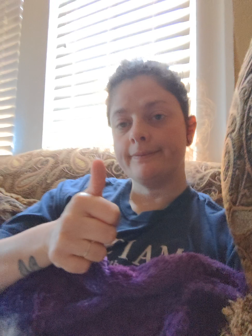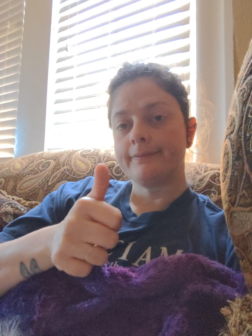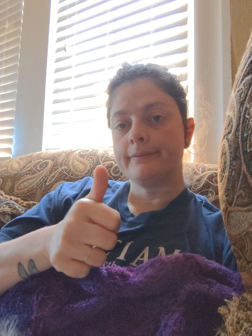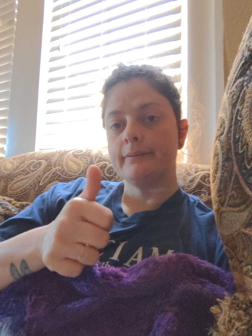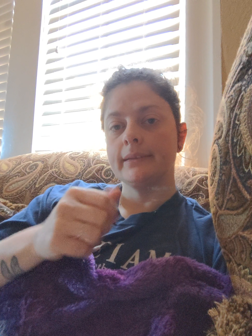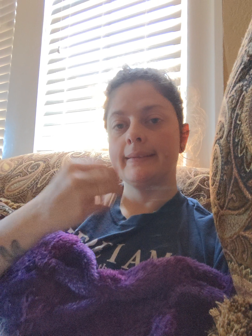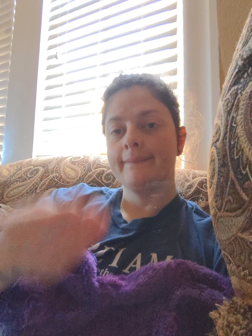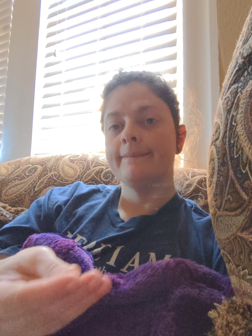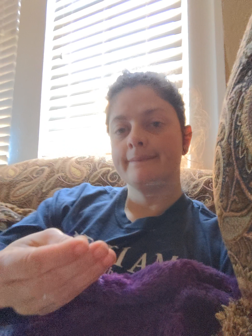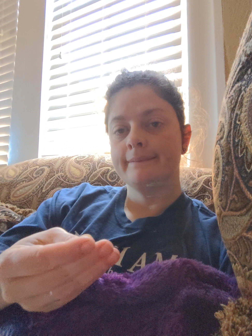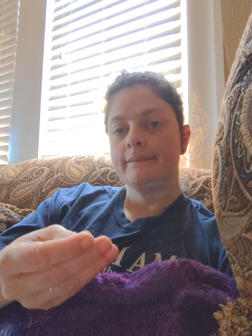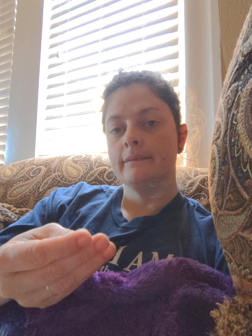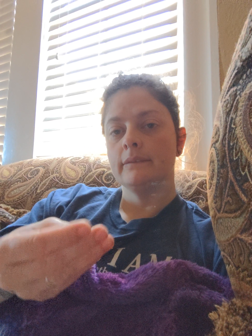gift